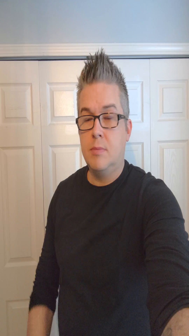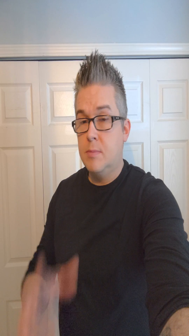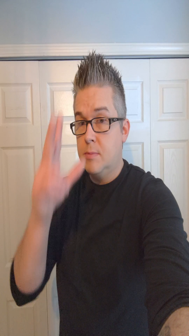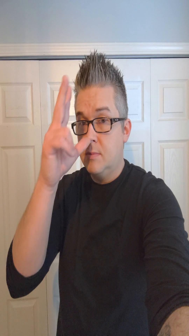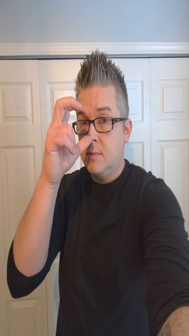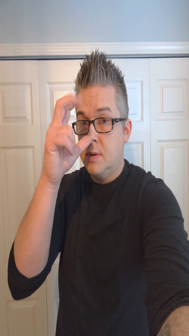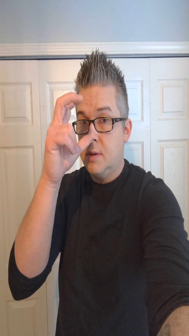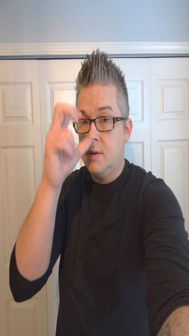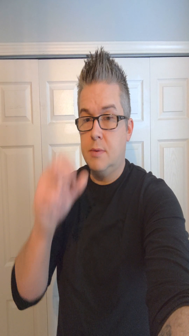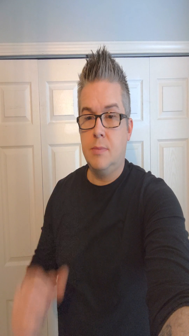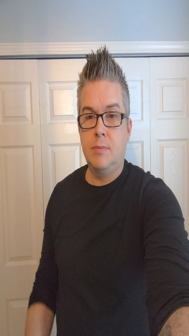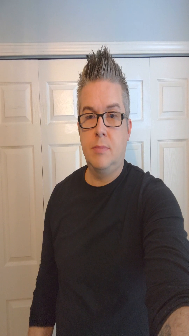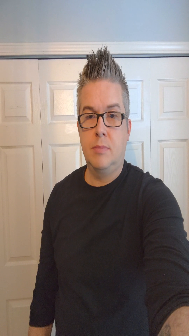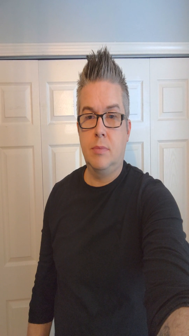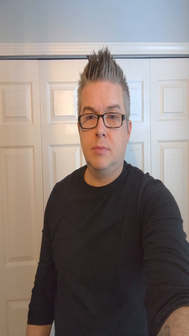bug